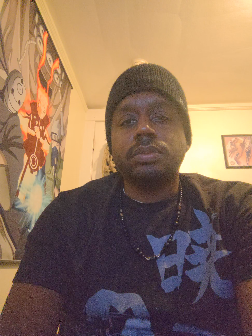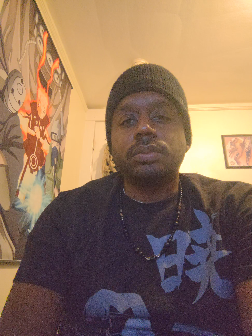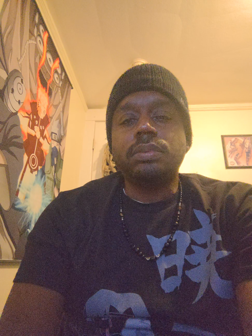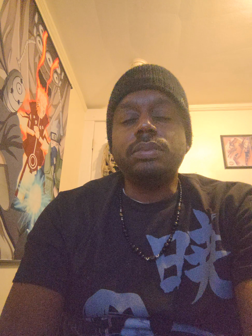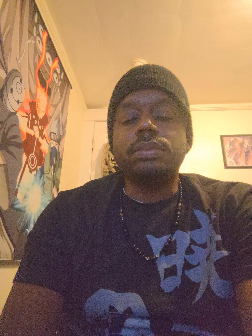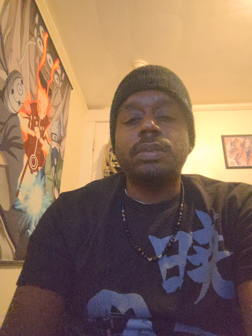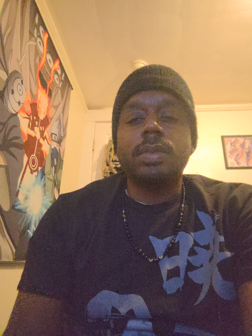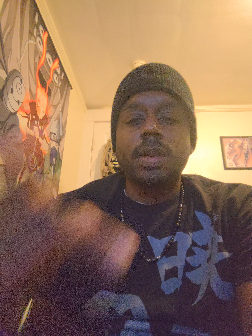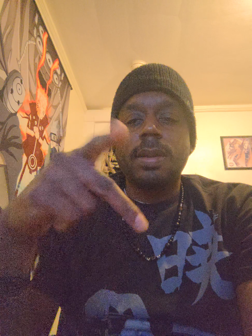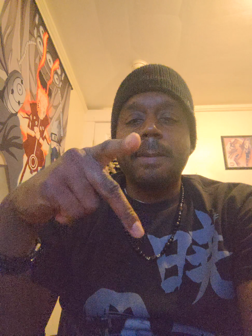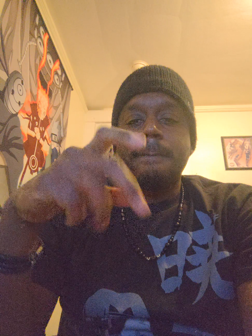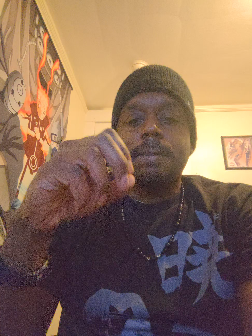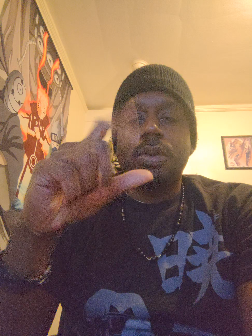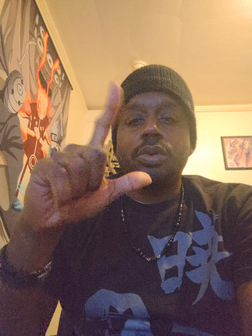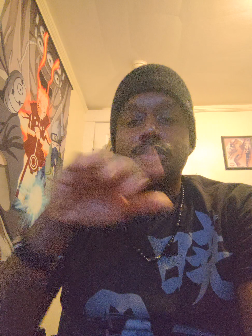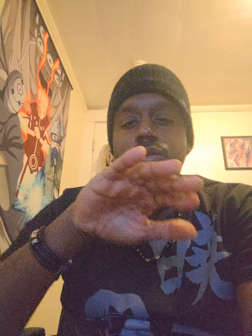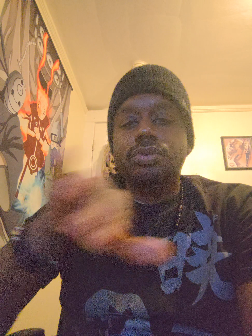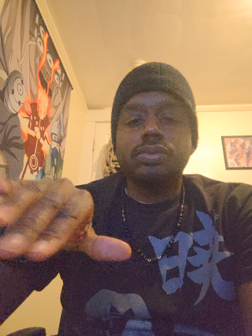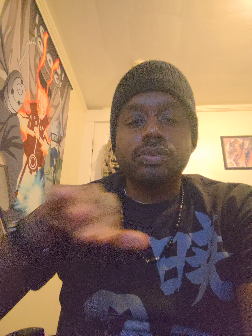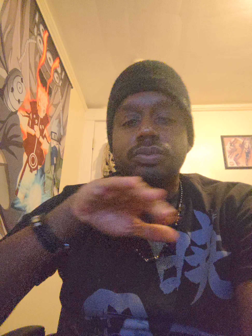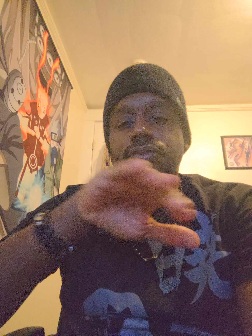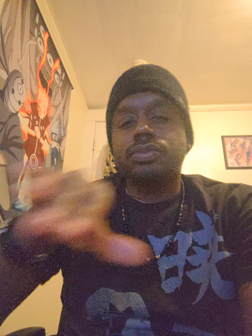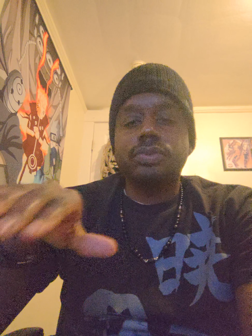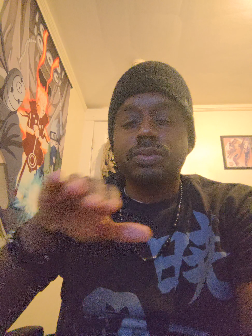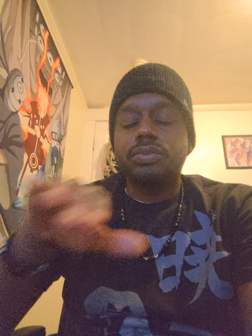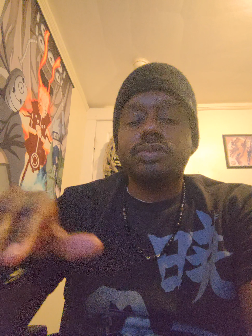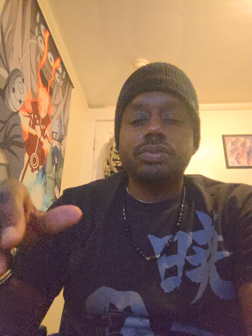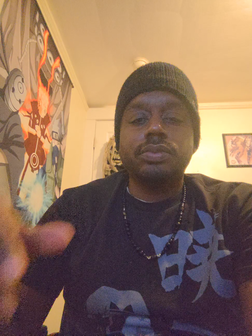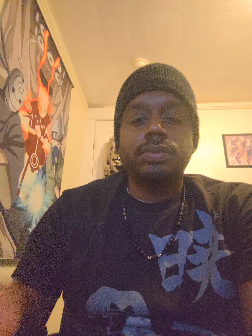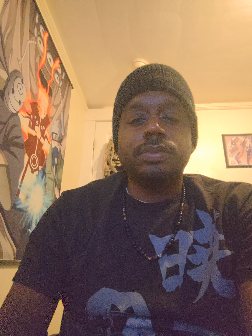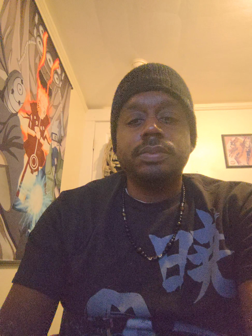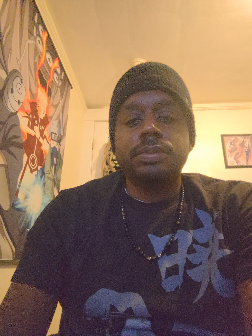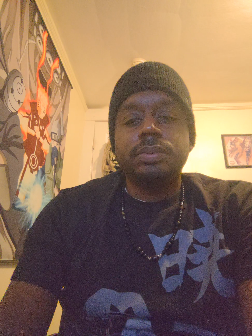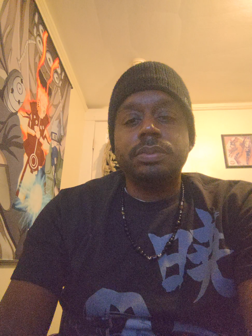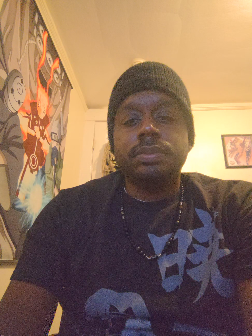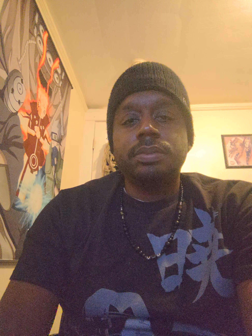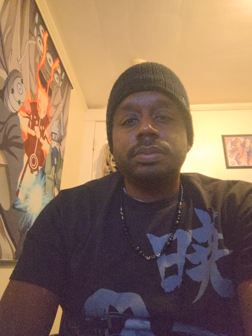pool